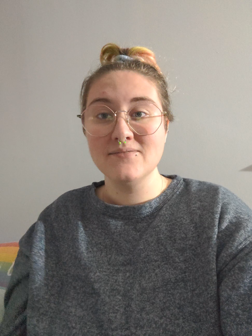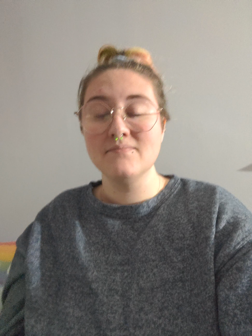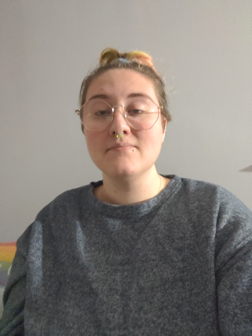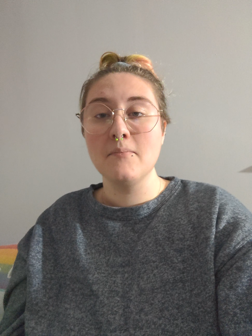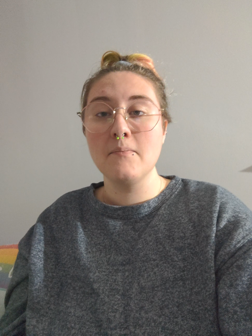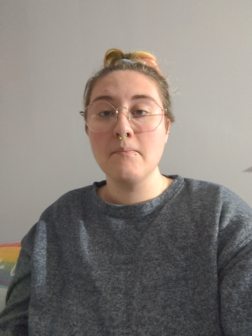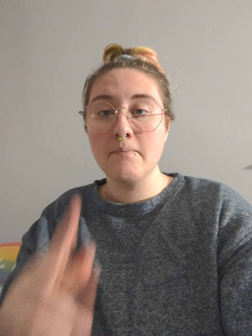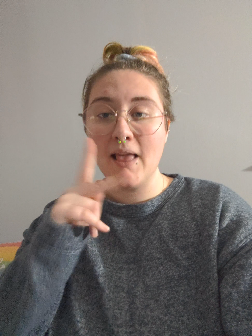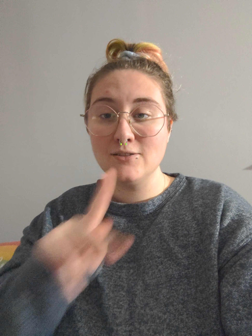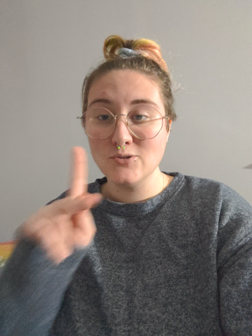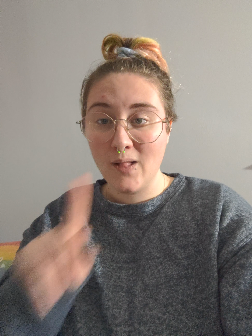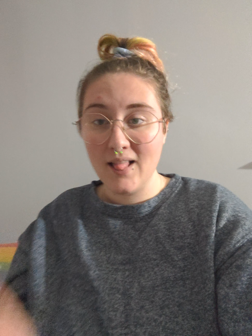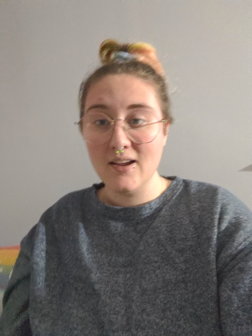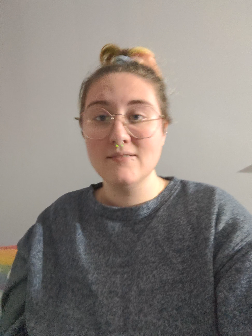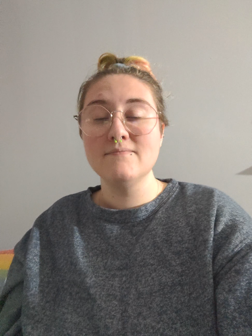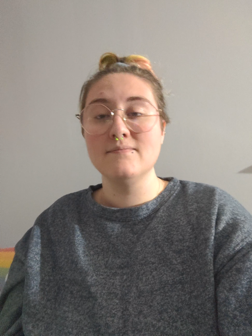pencil